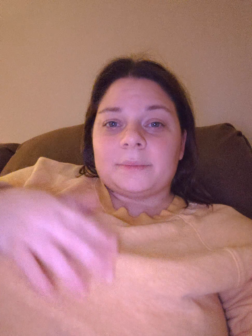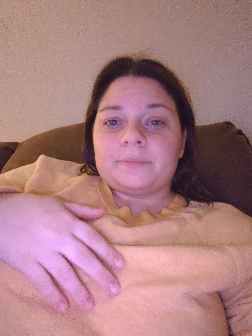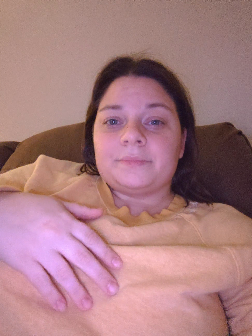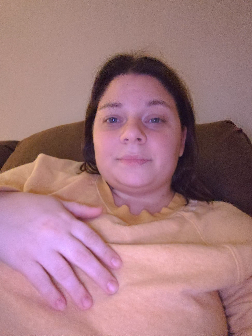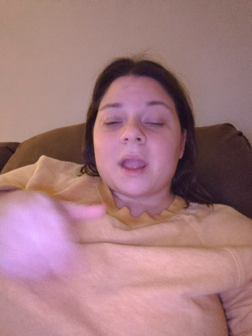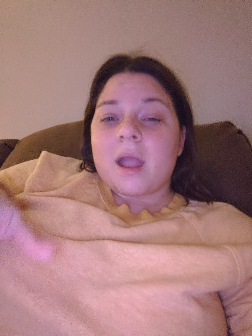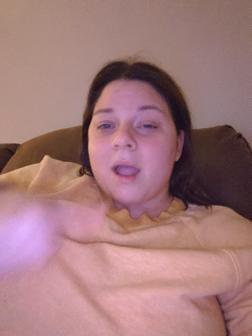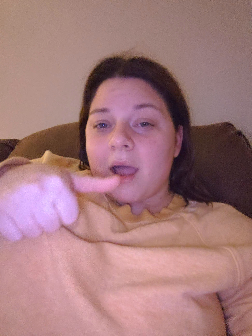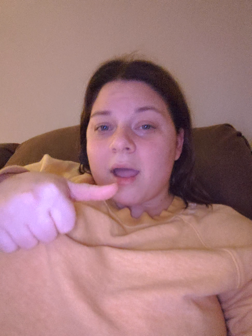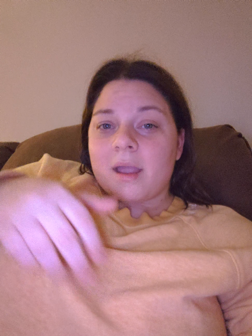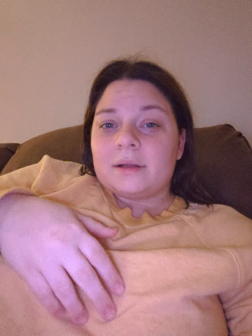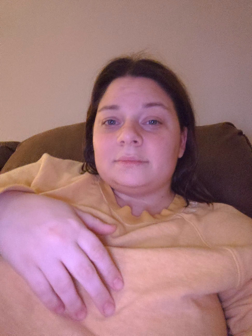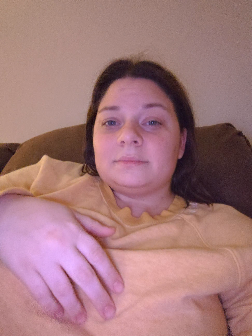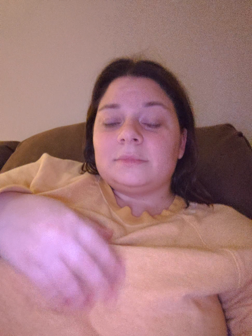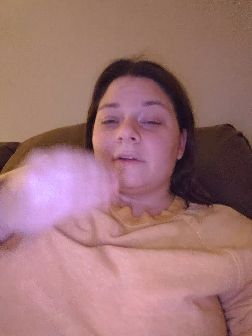hide